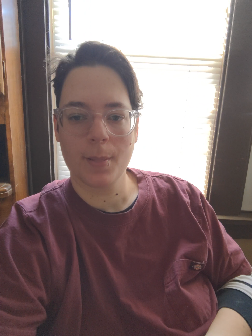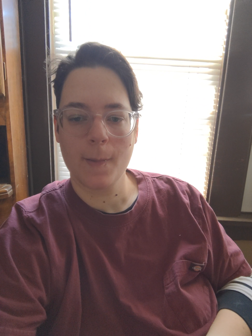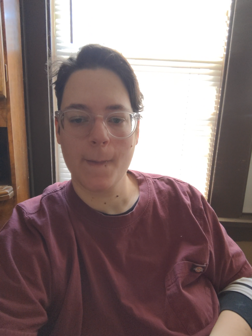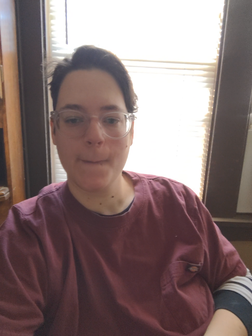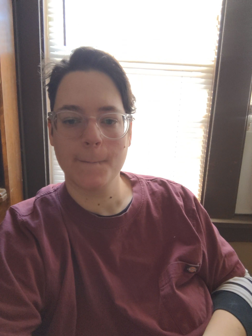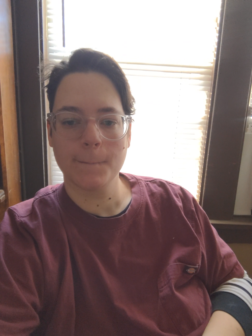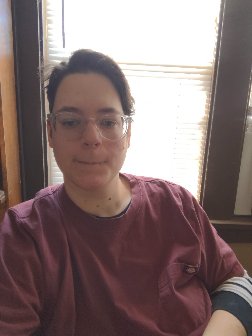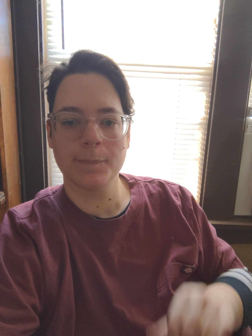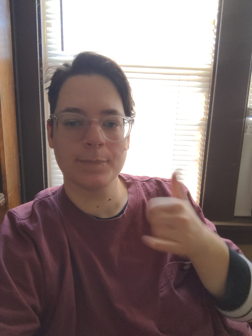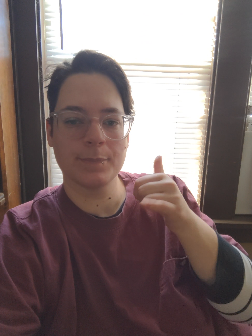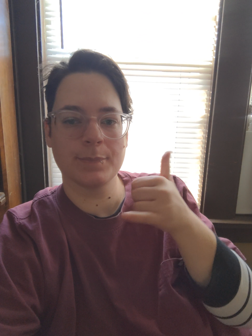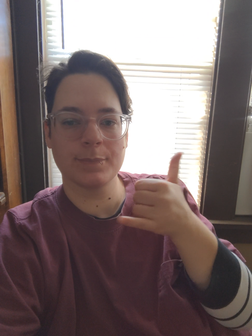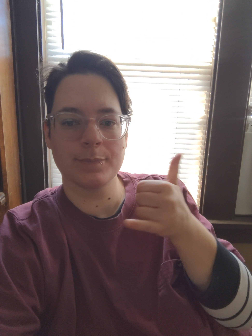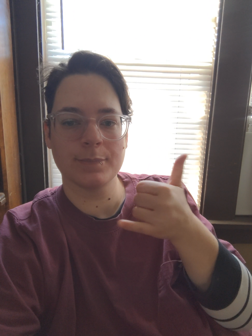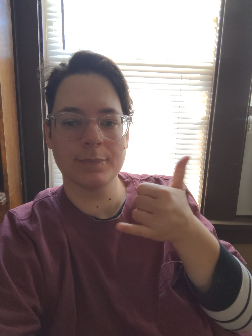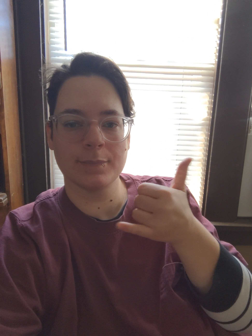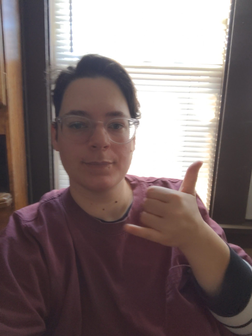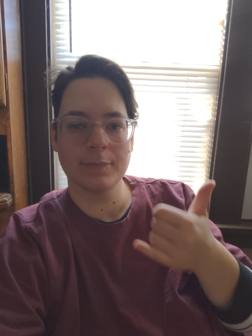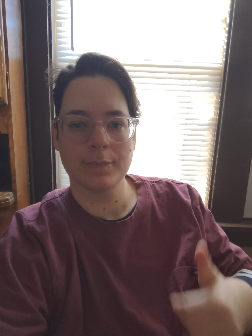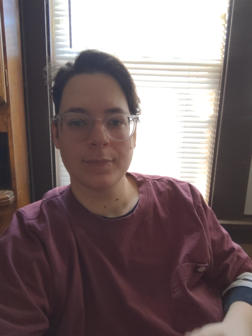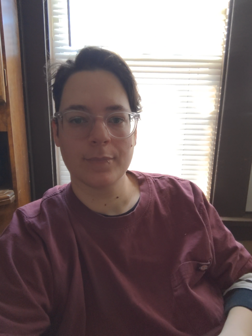yellow